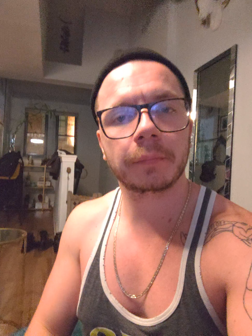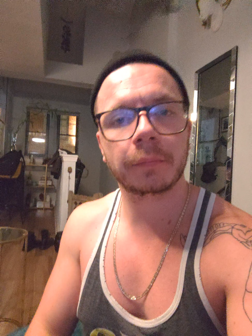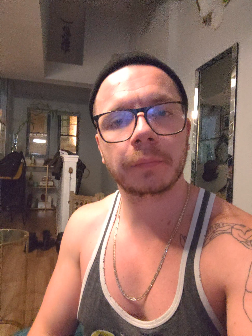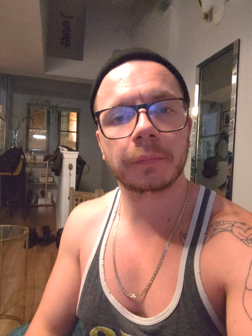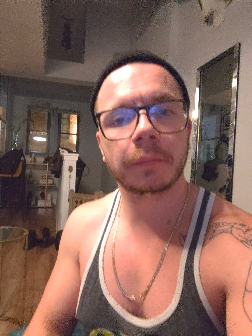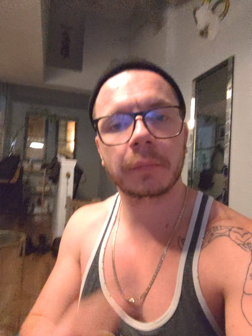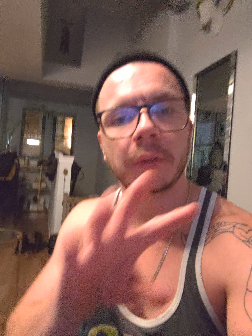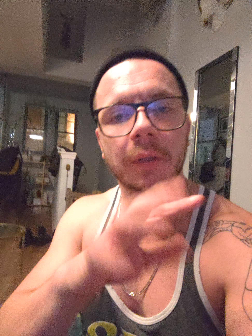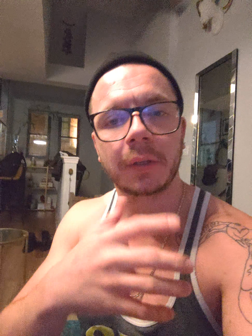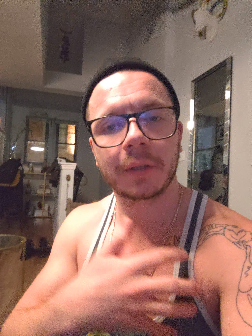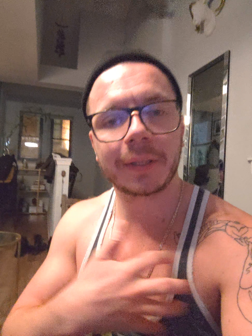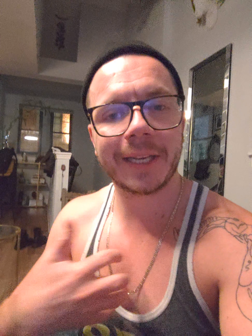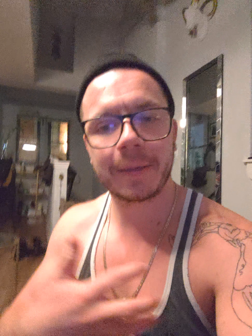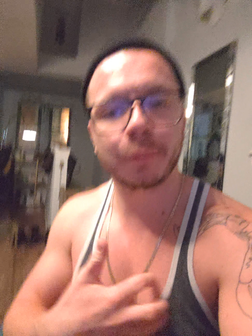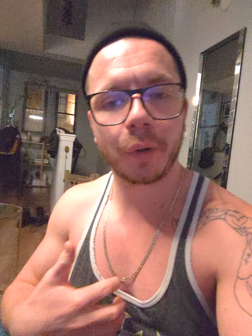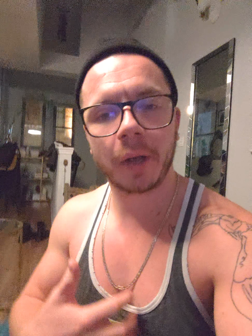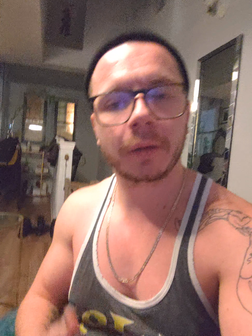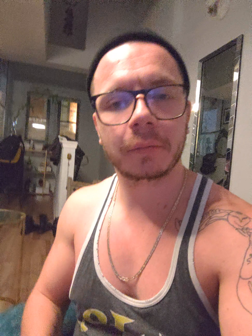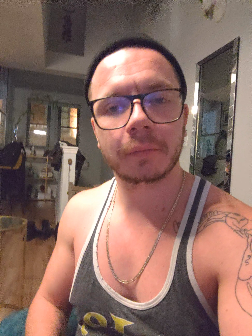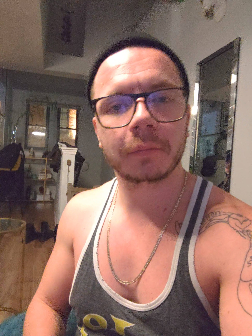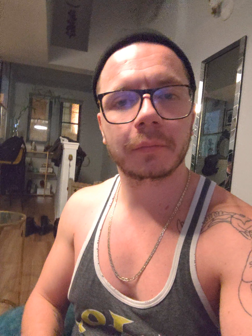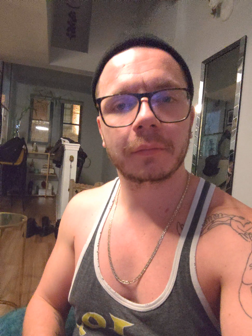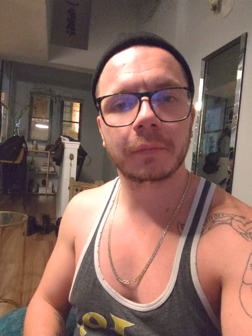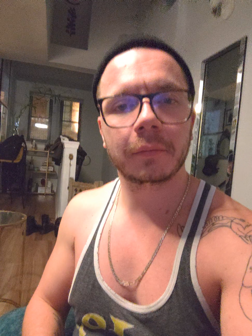zebra